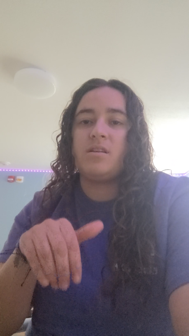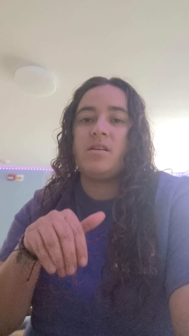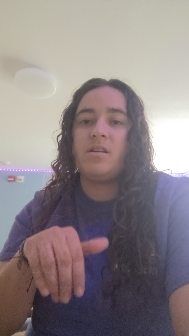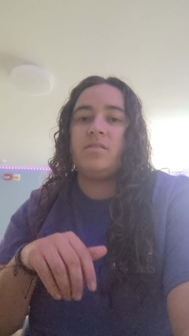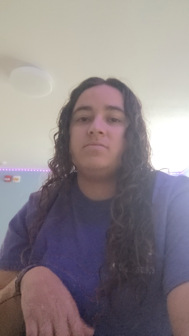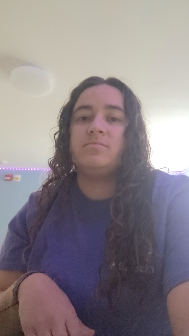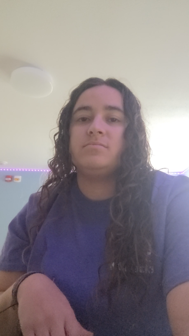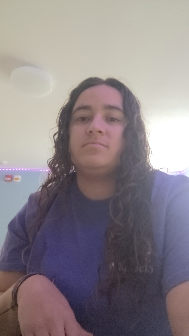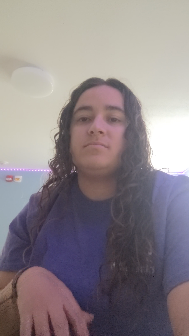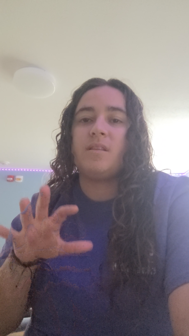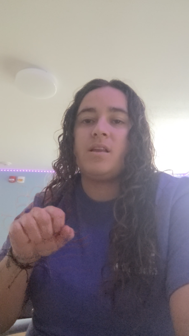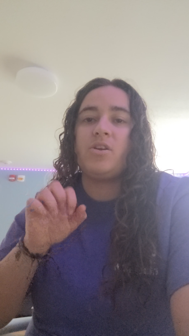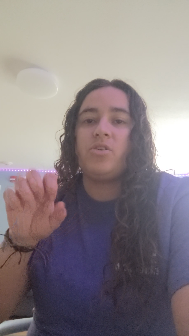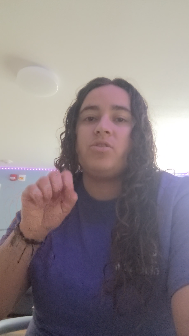ladder